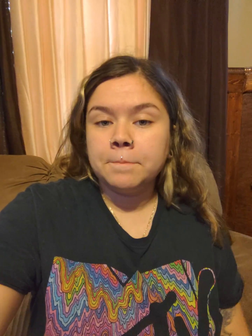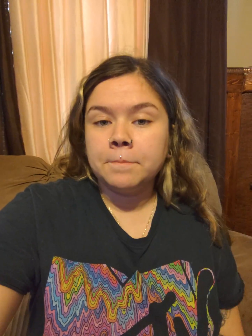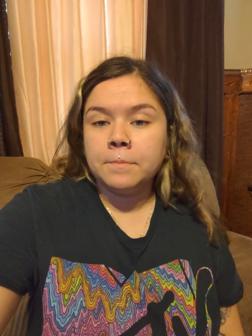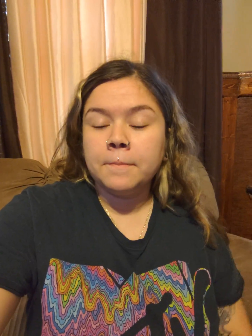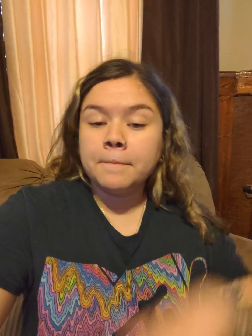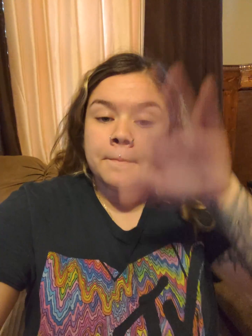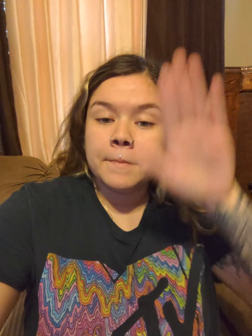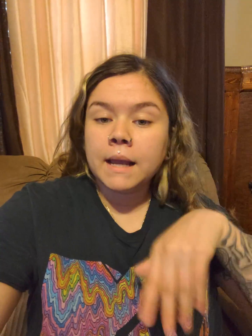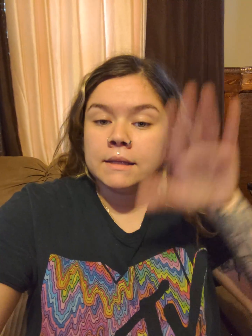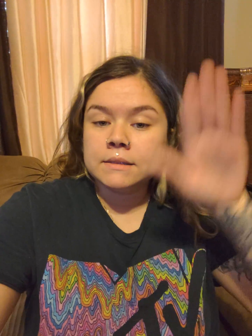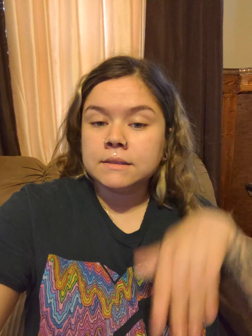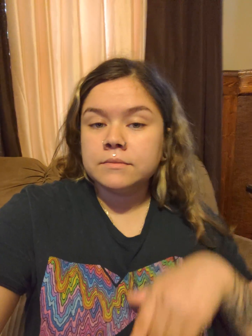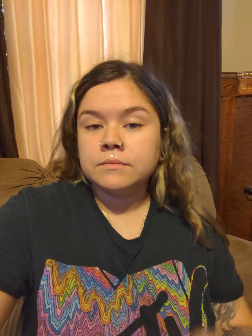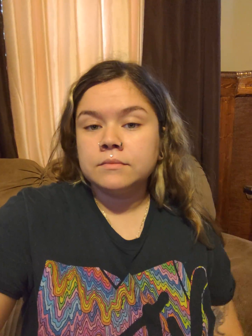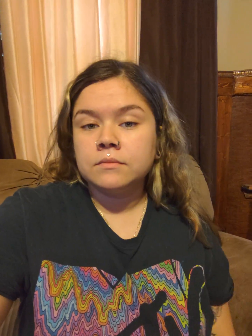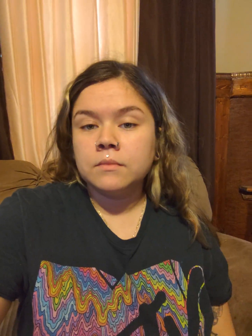paint